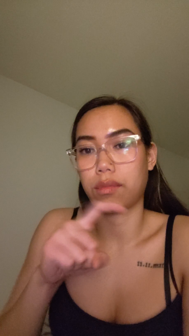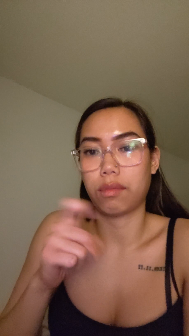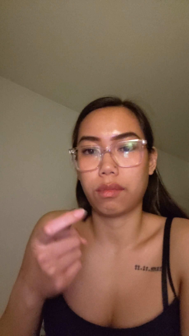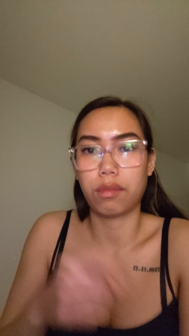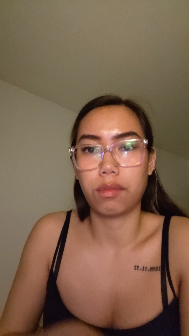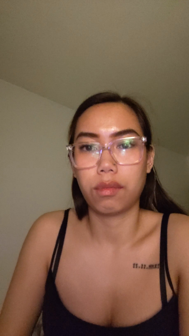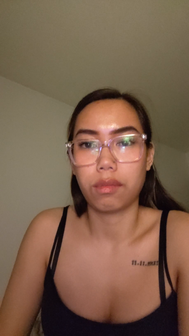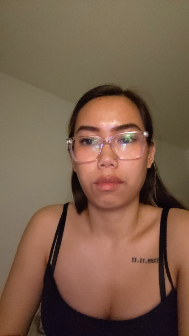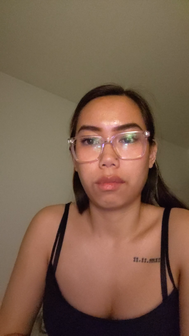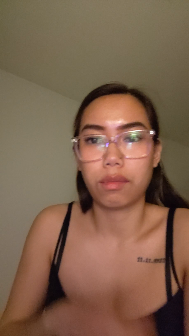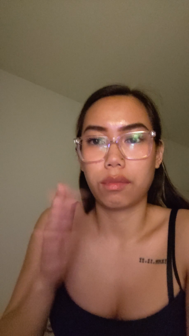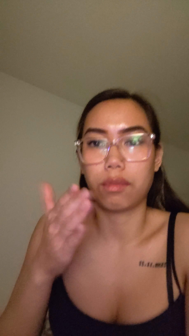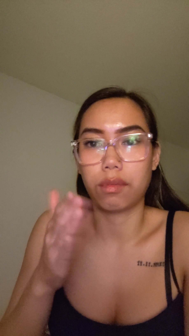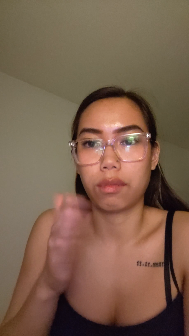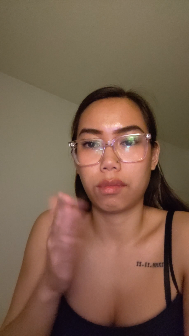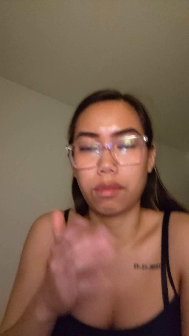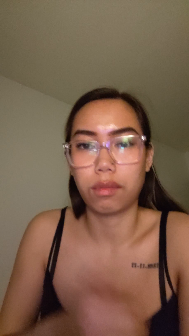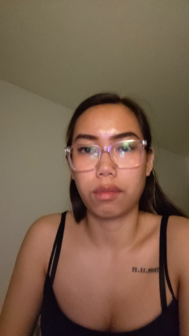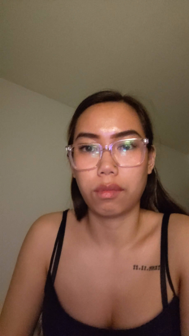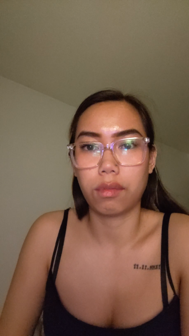share